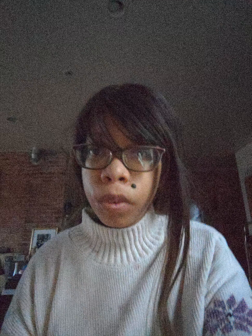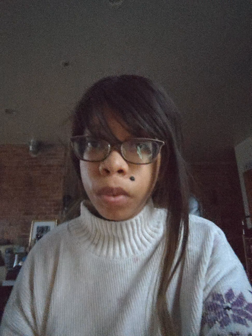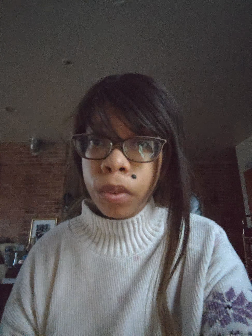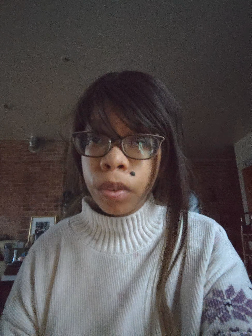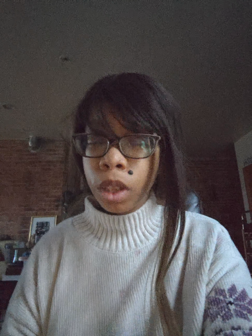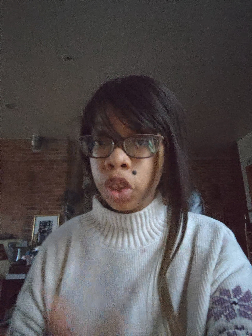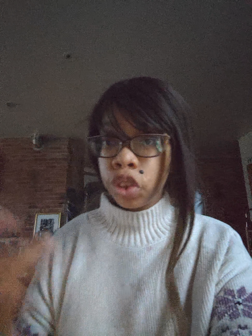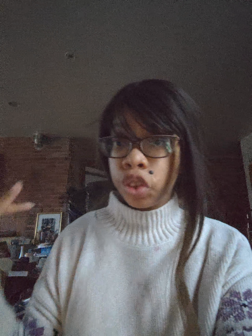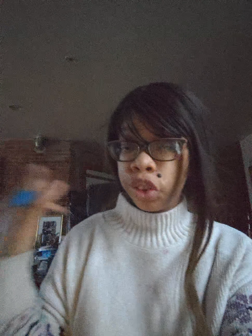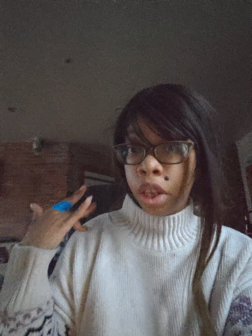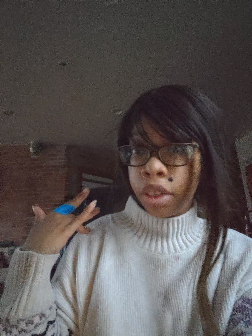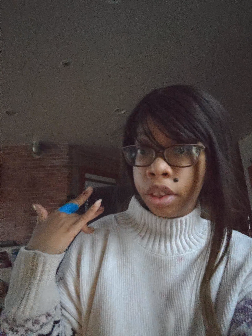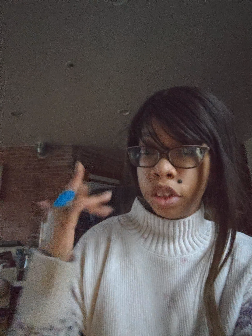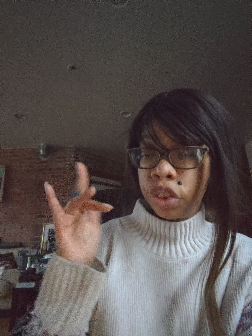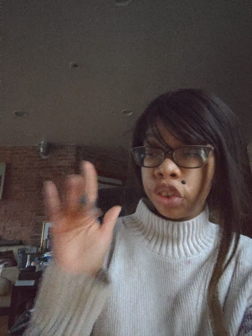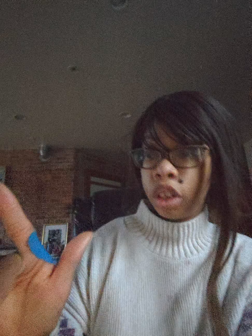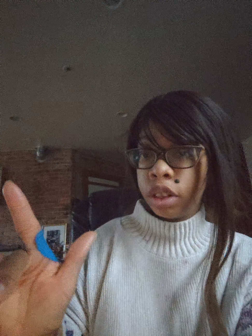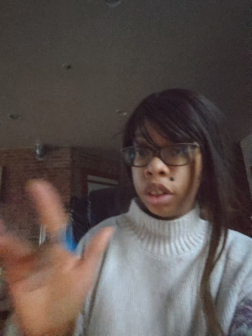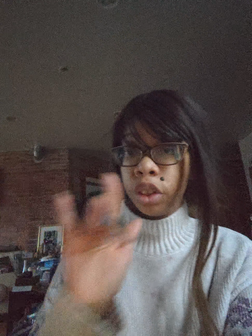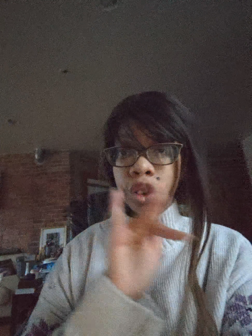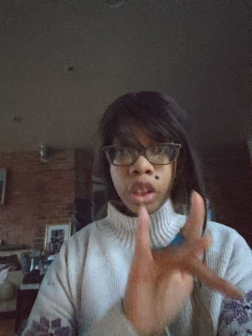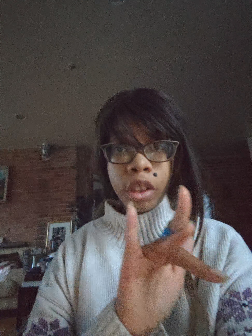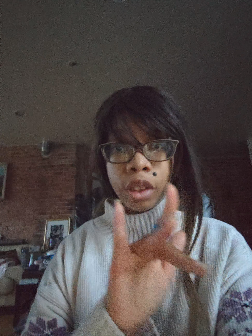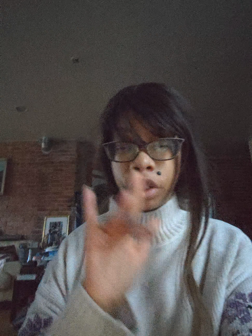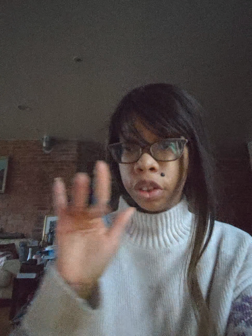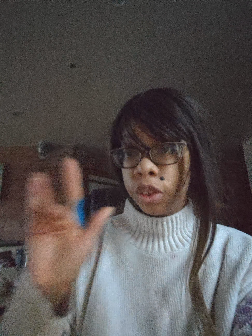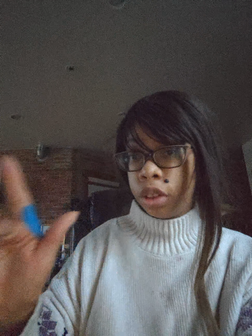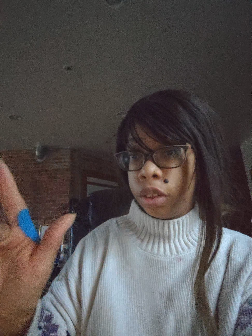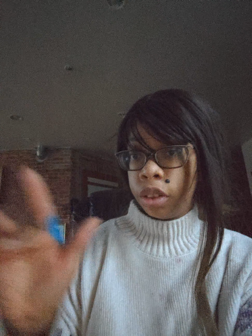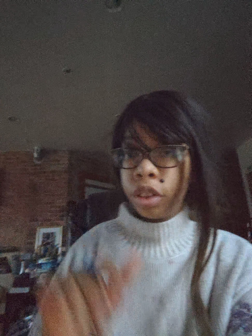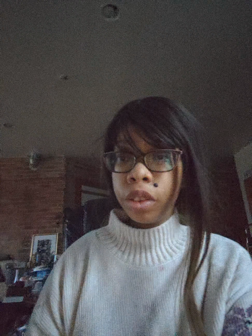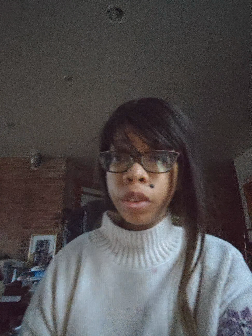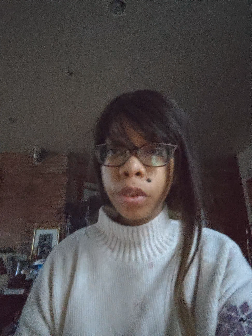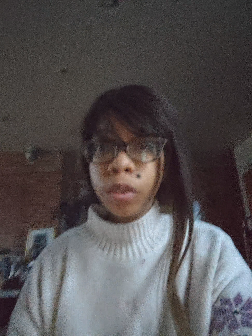touch